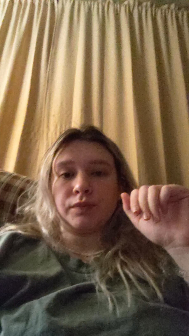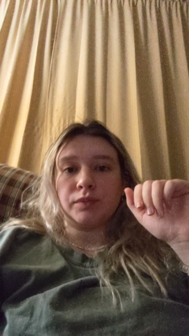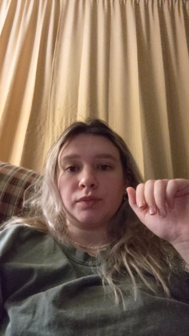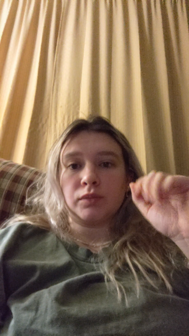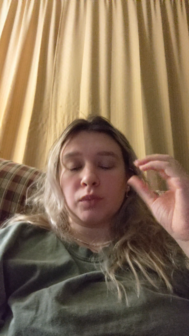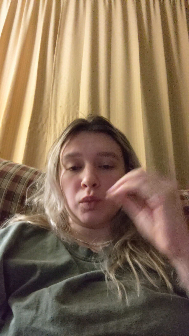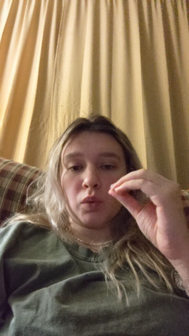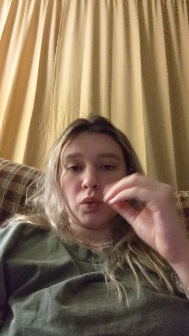more